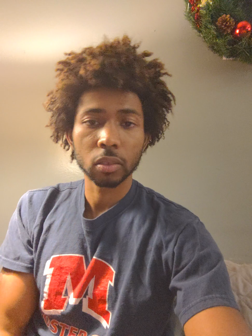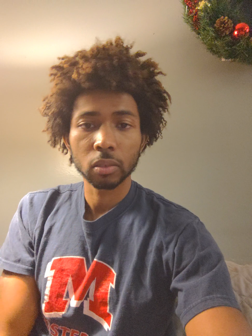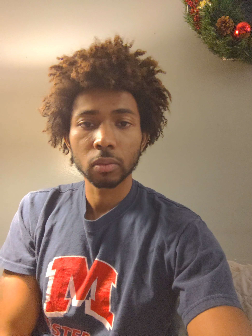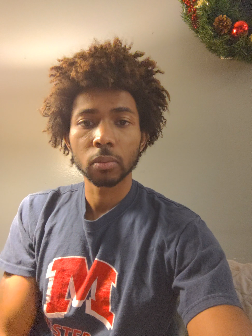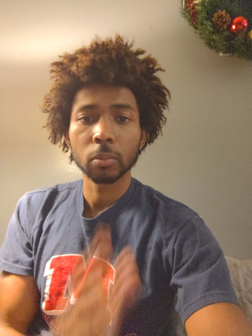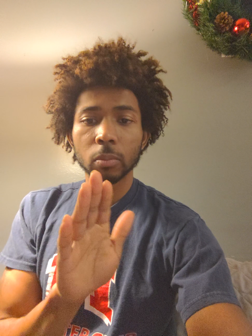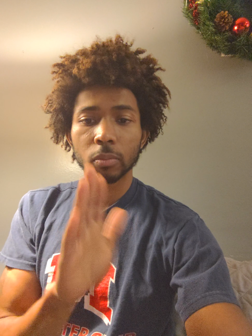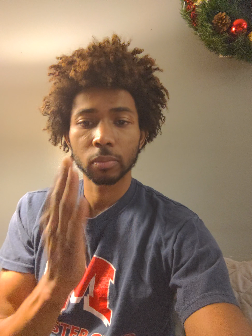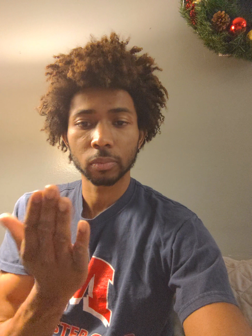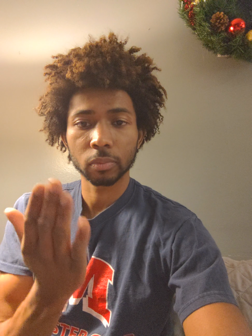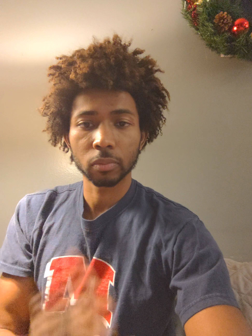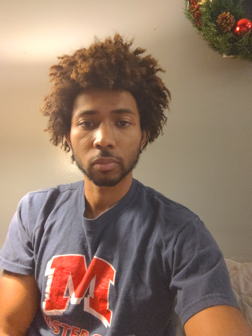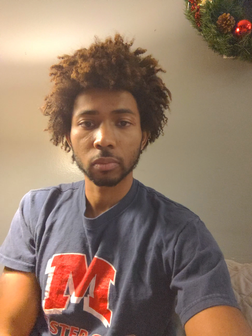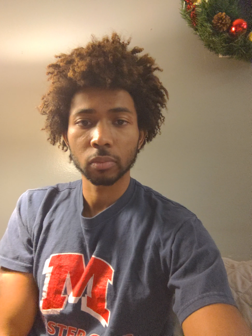book